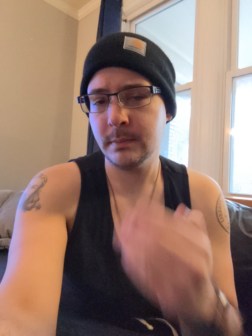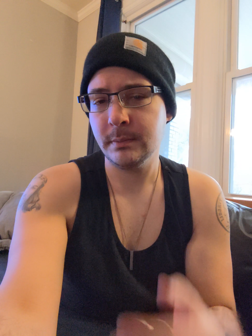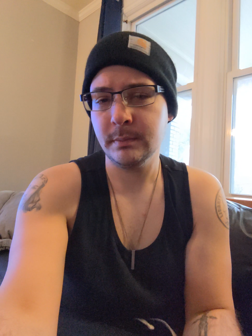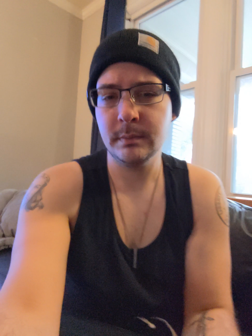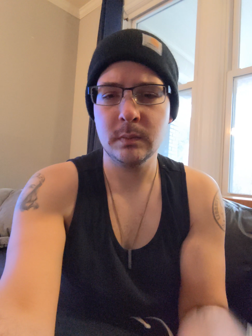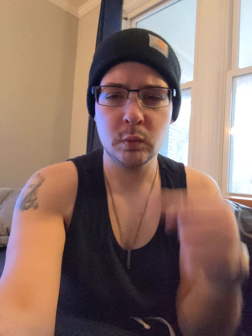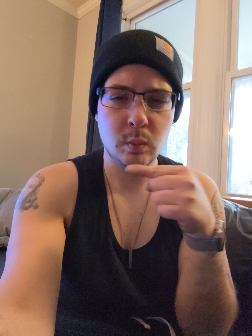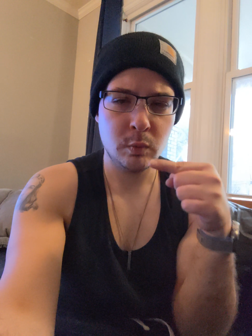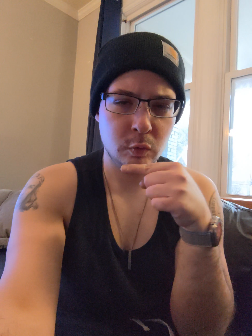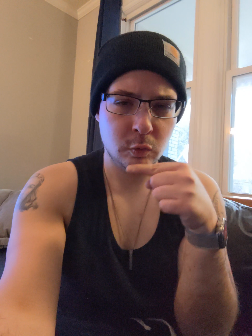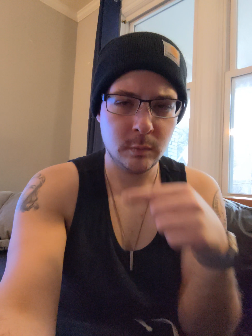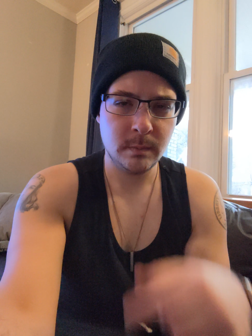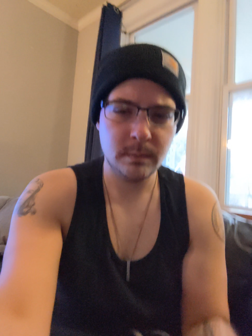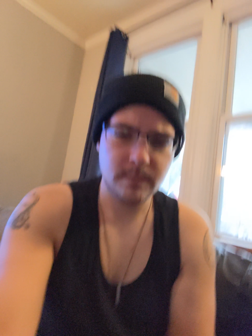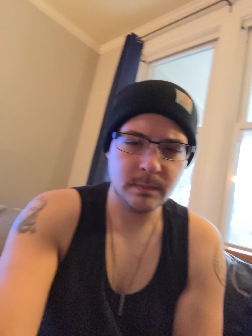toothbrush